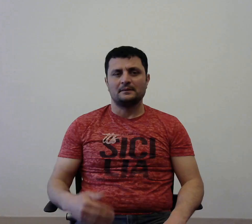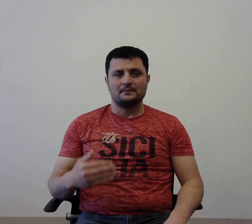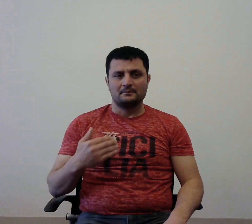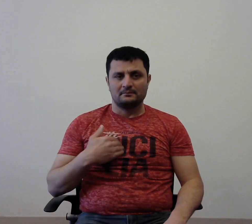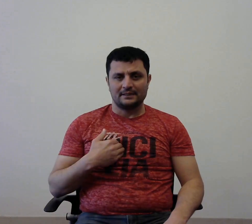mən